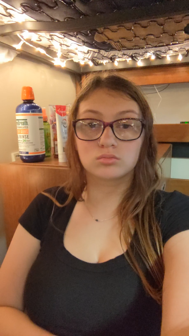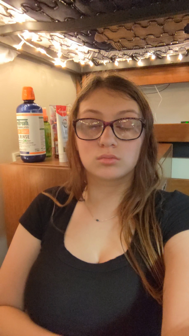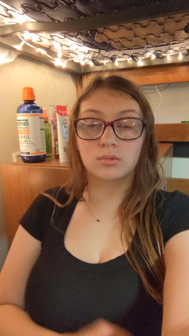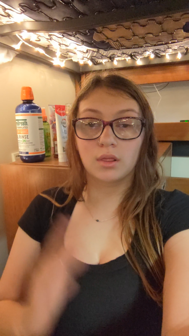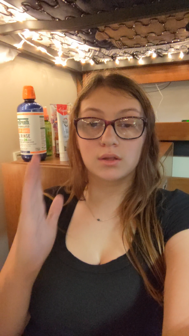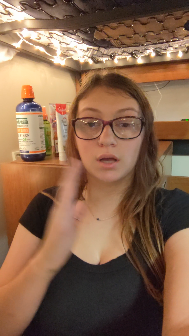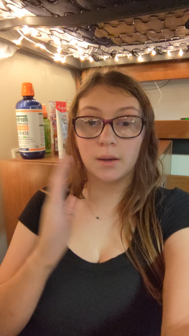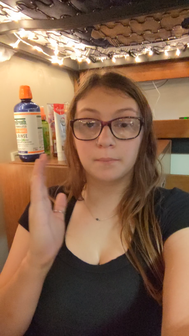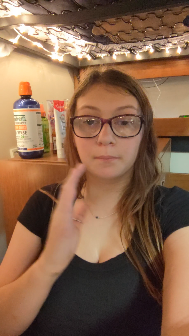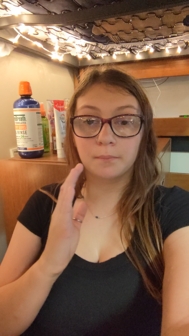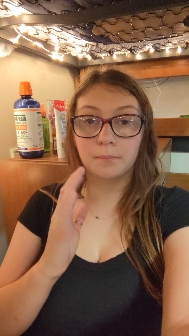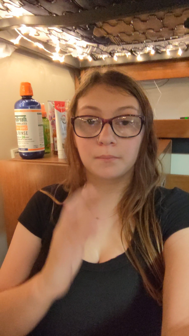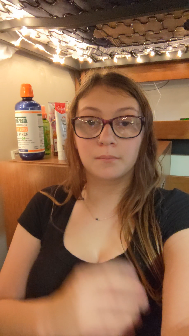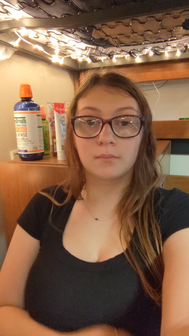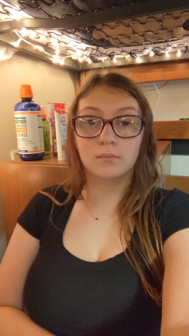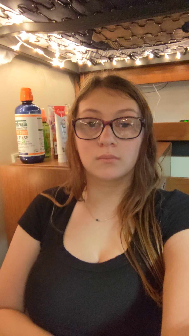clap